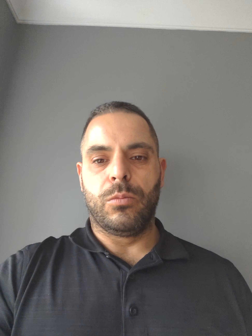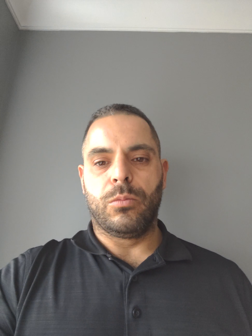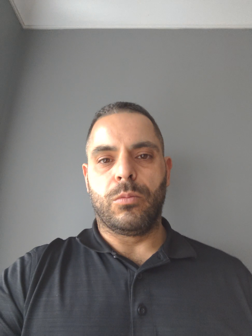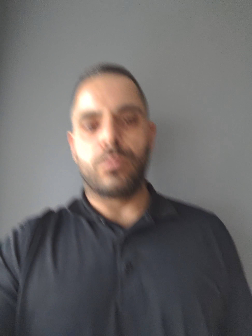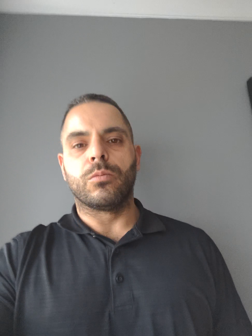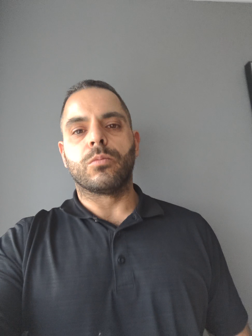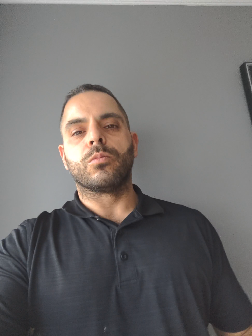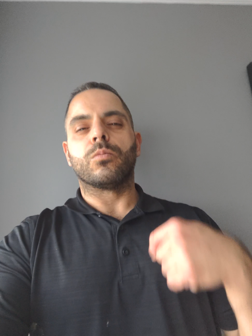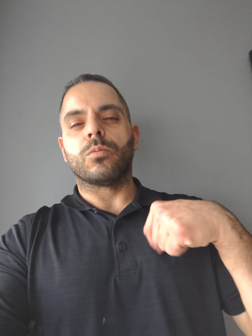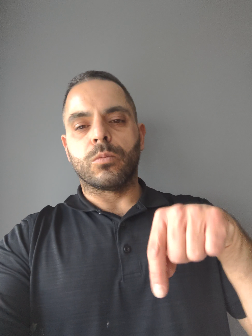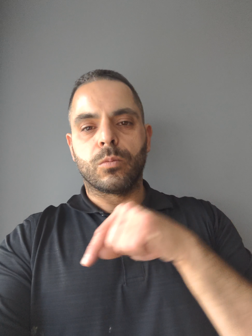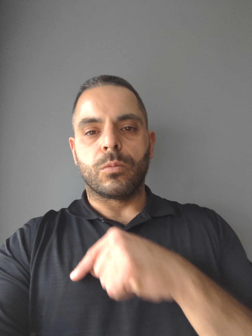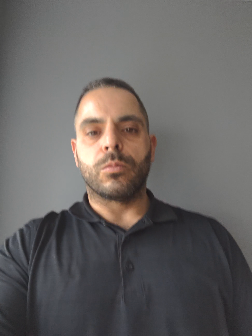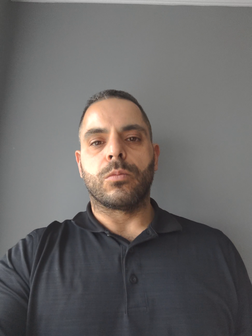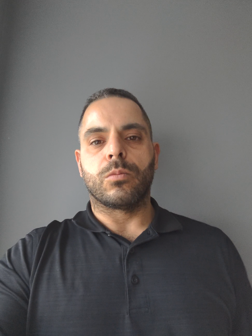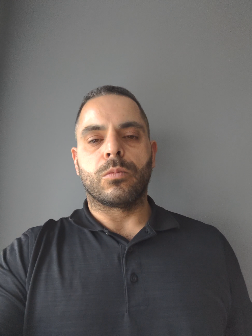we